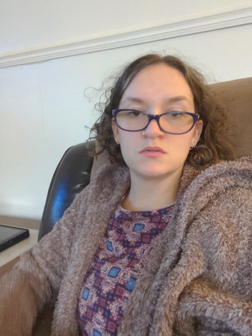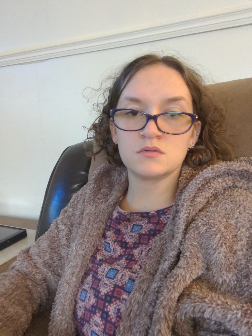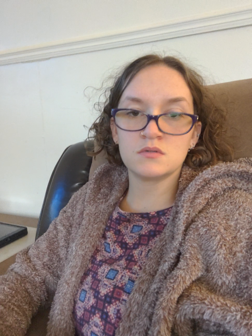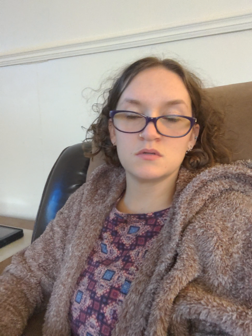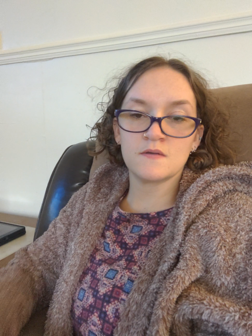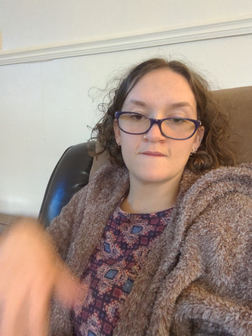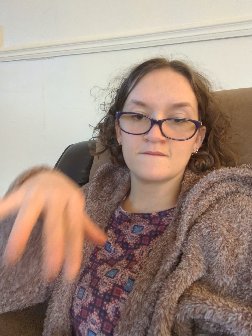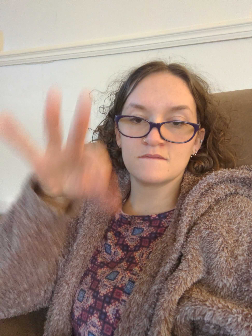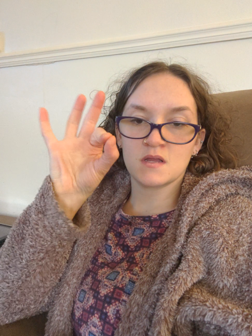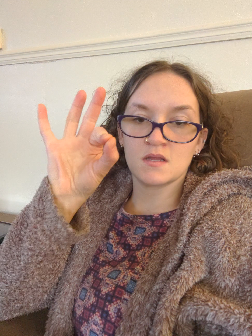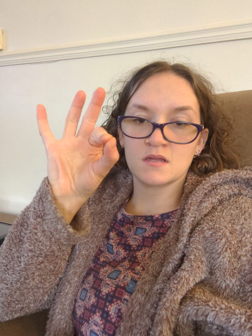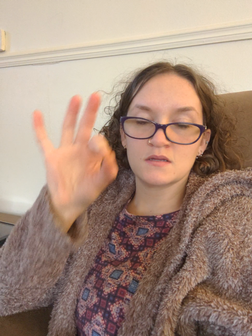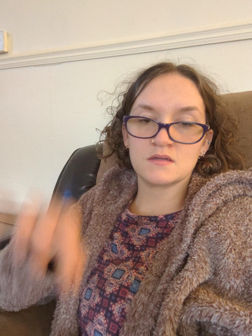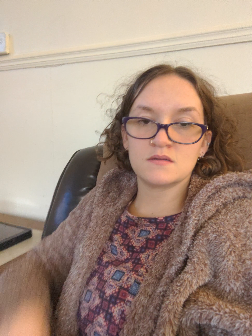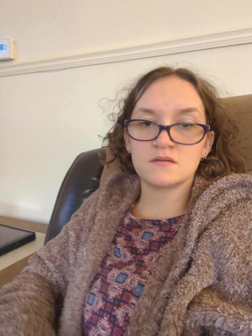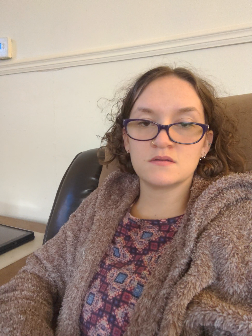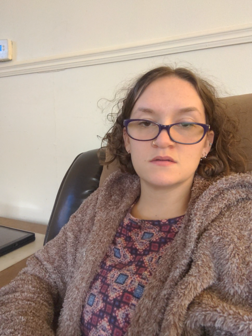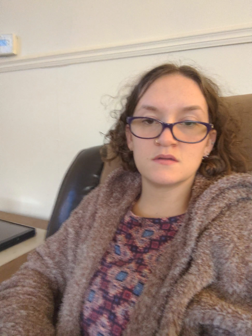find